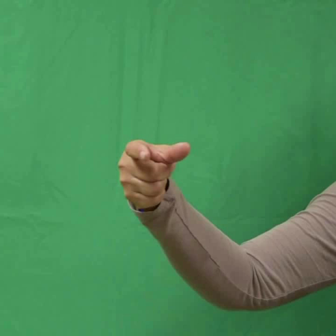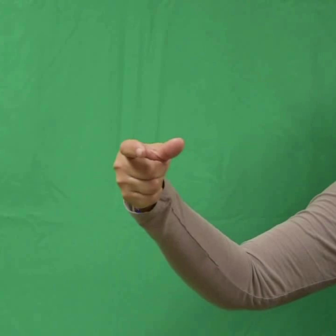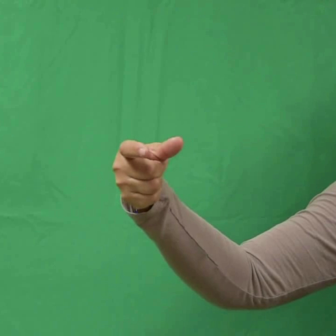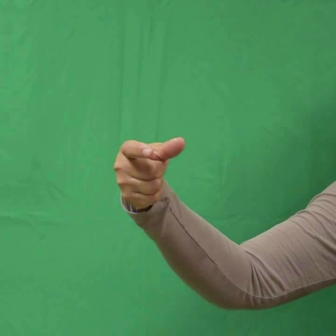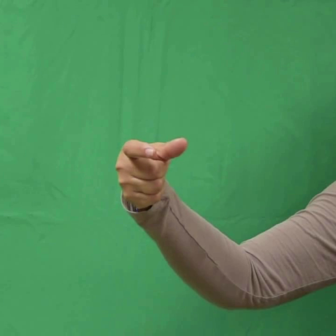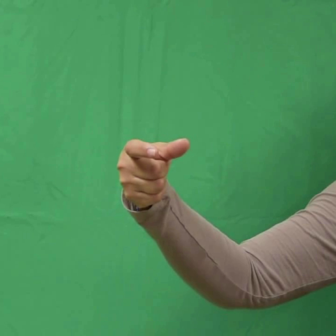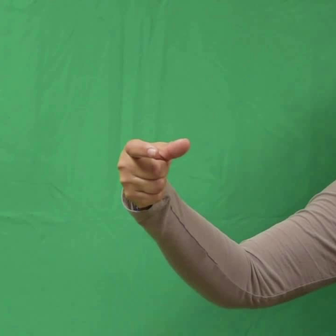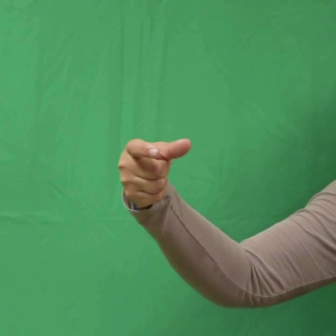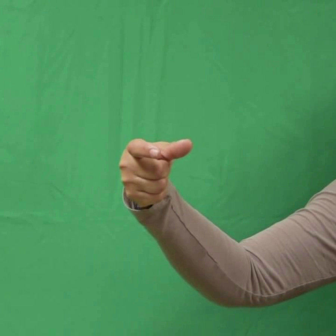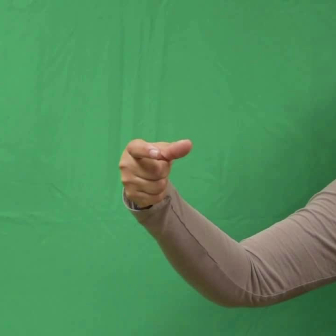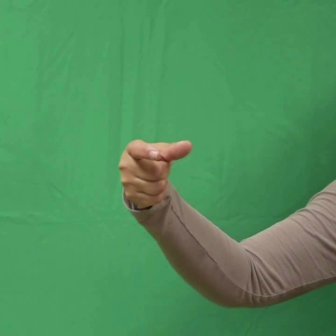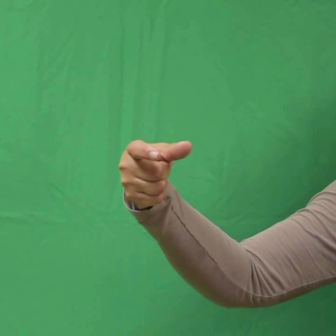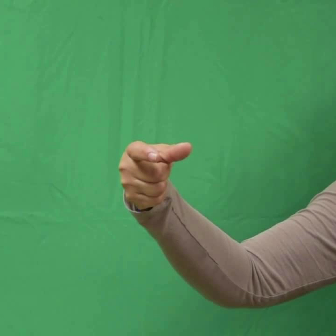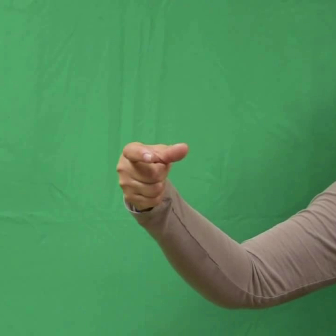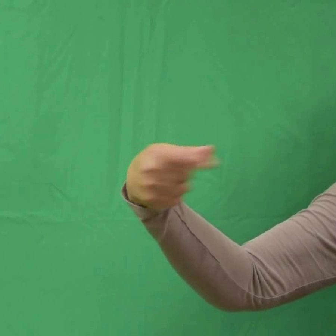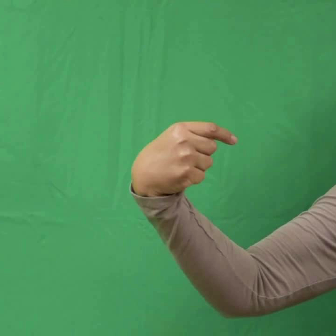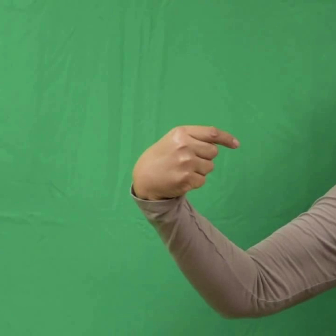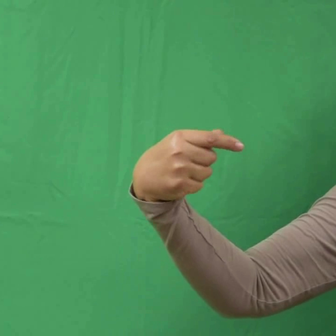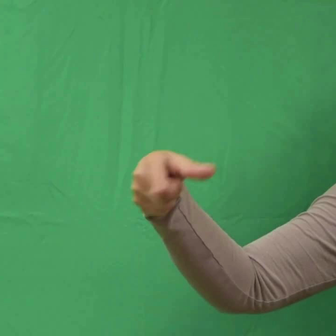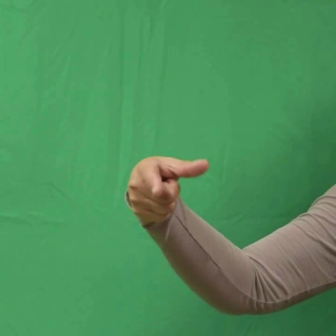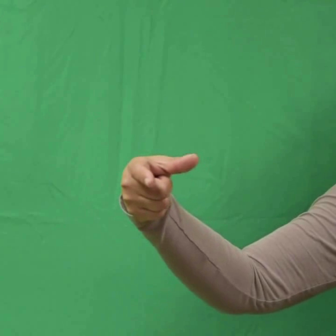X